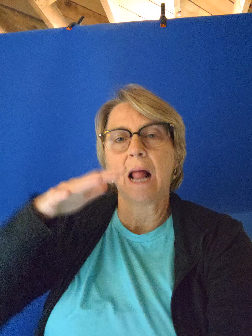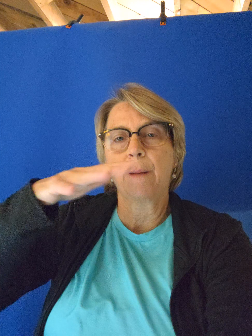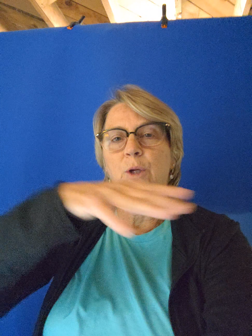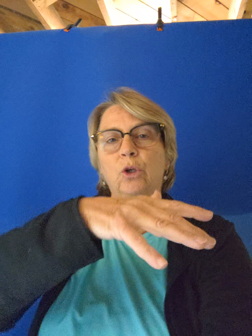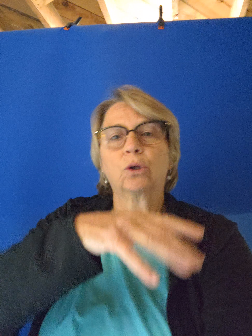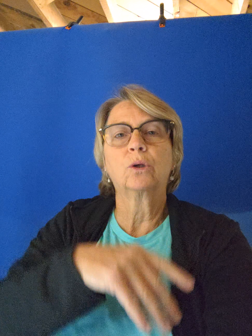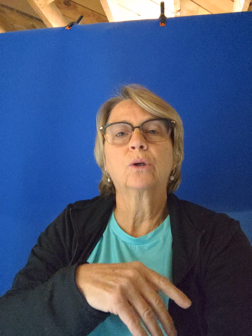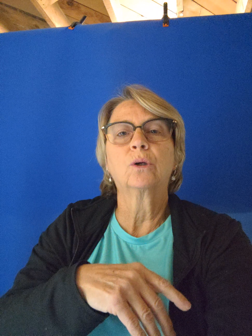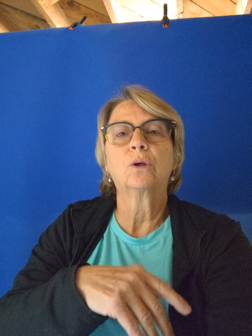helicopter